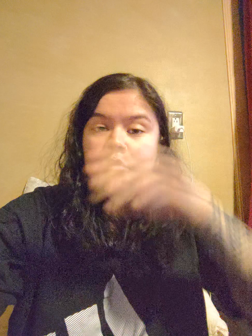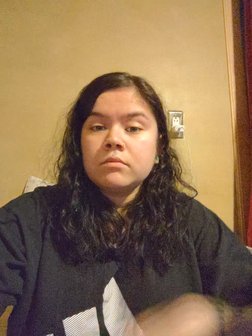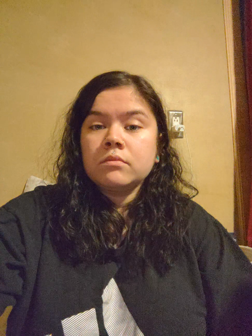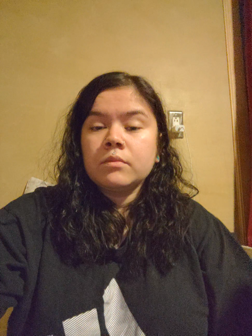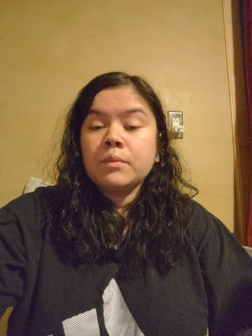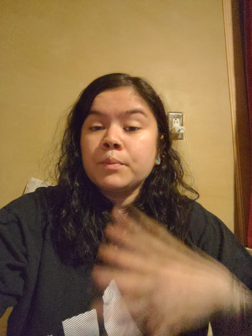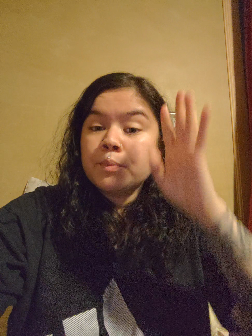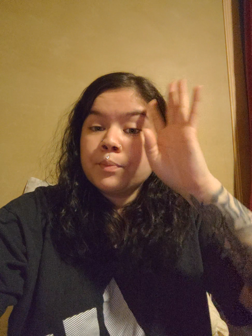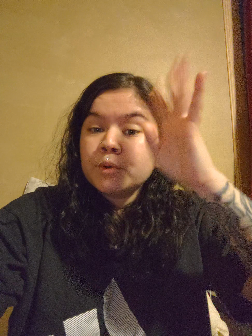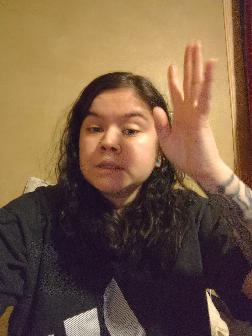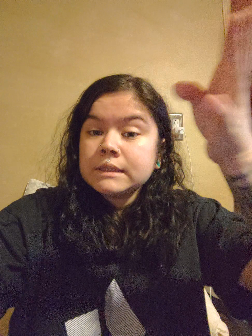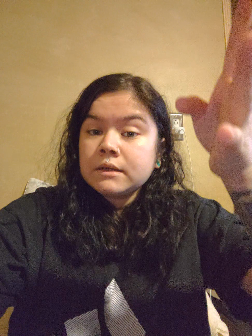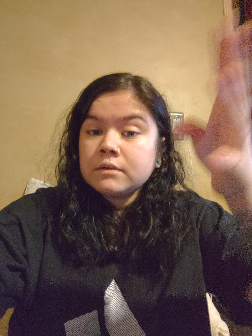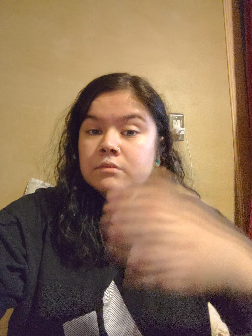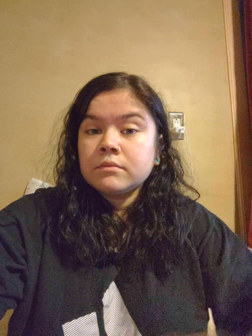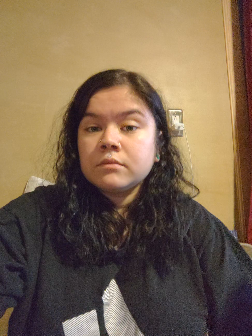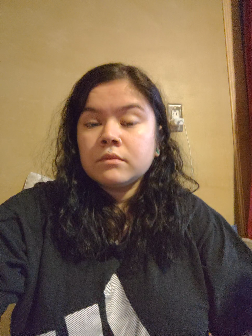pretend